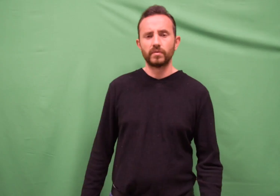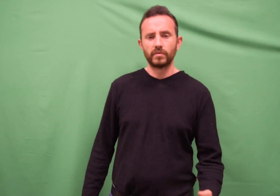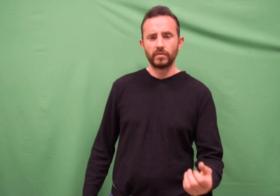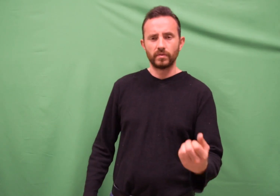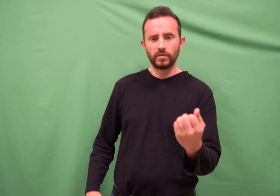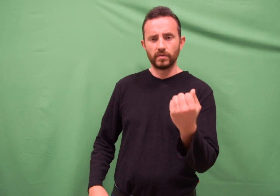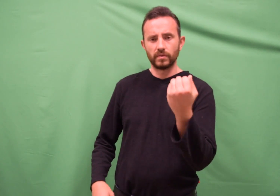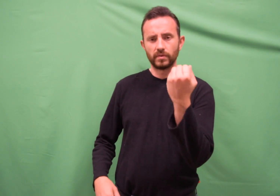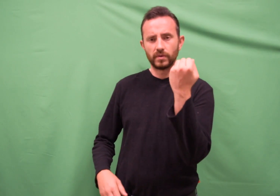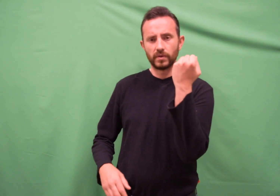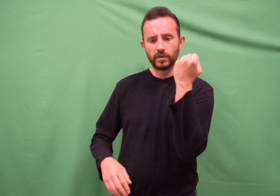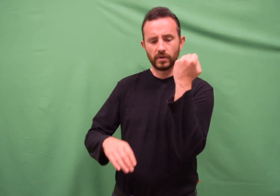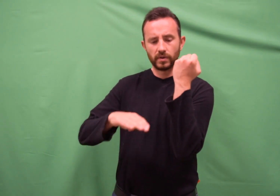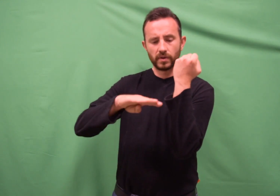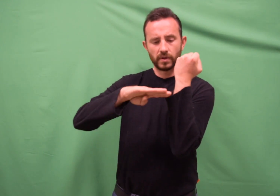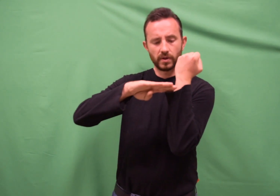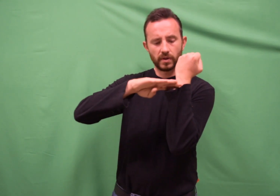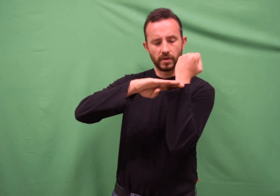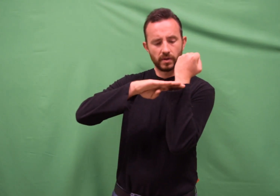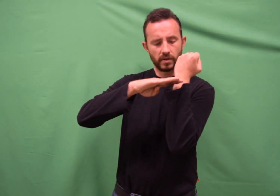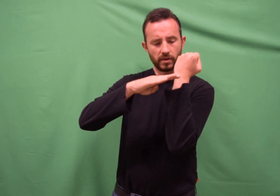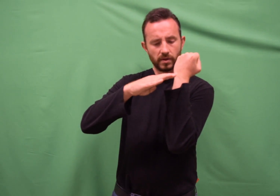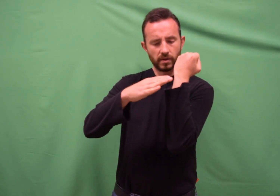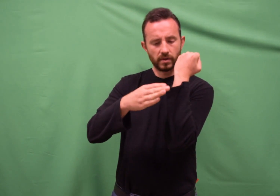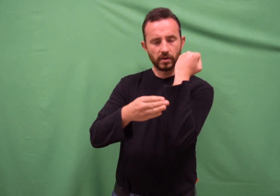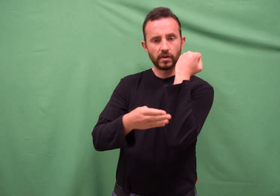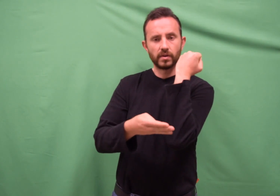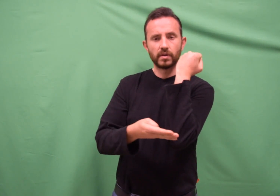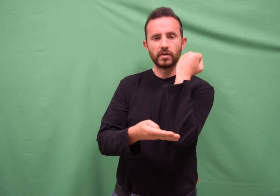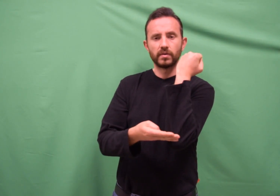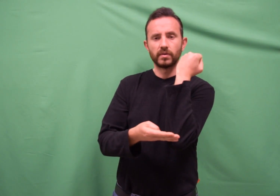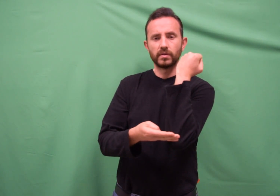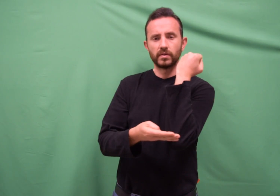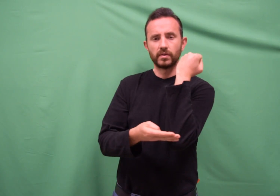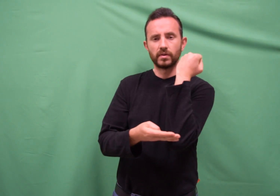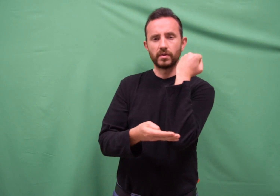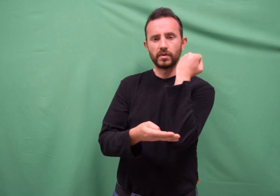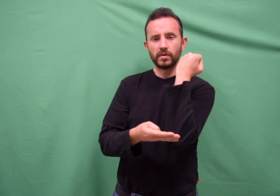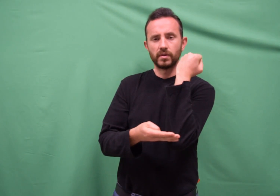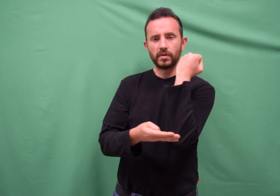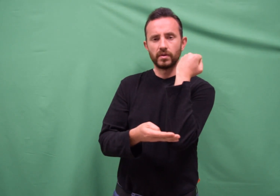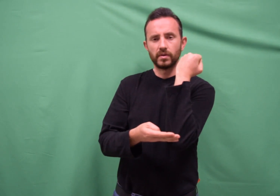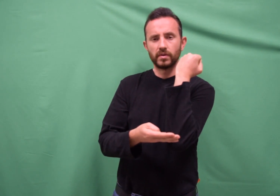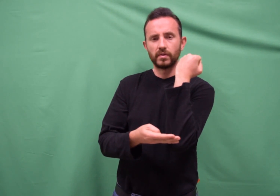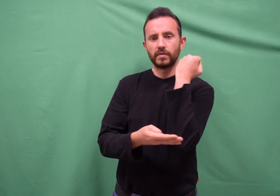embarazada